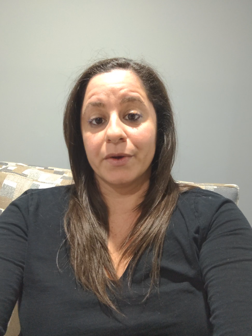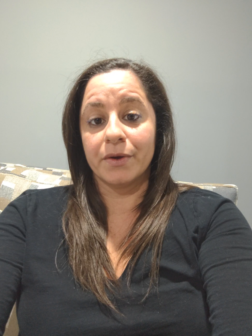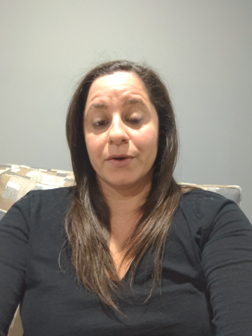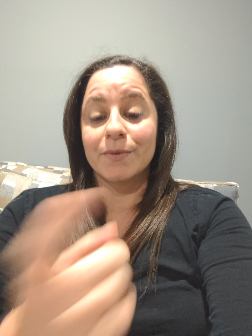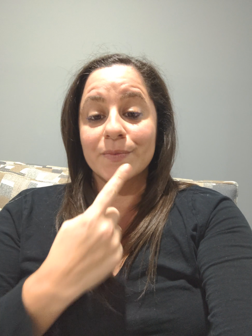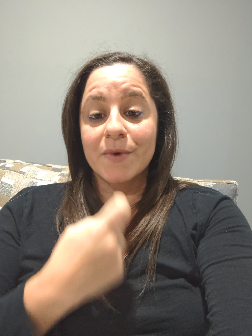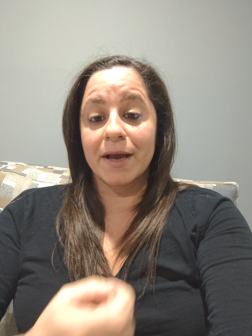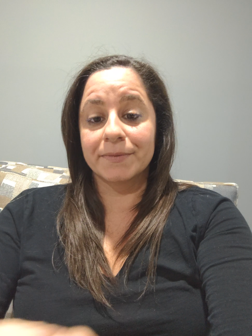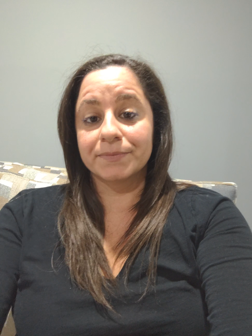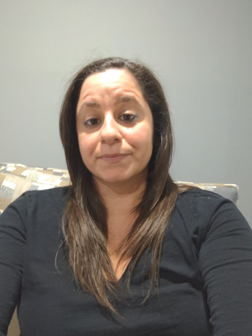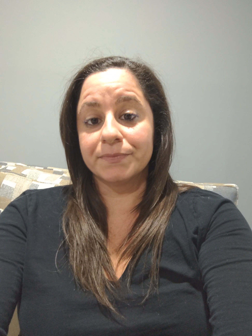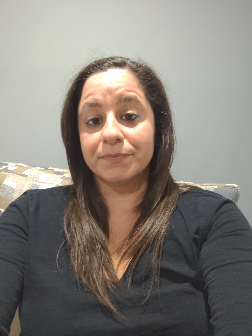red